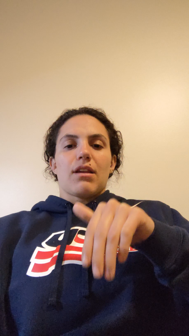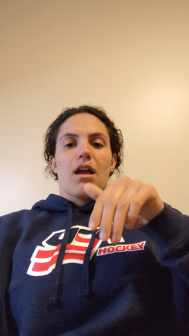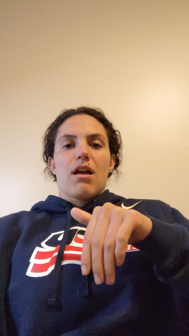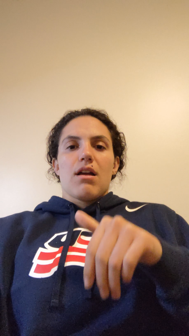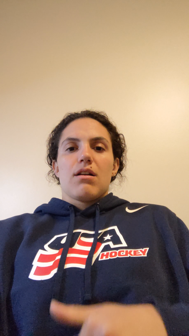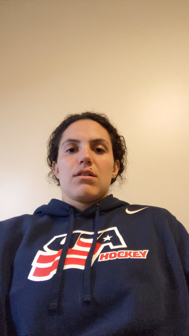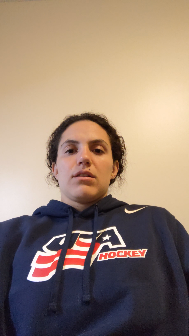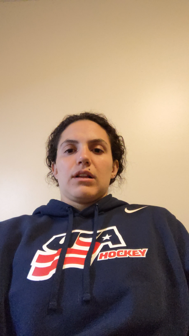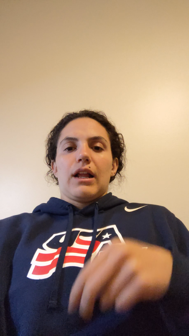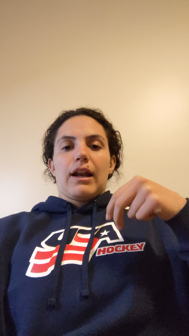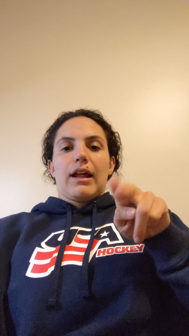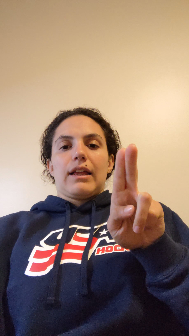lick